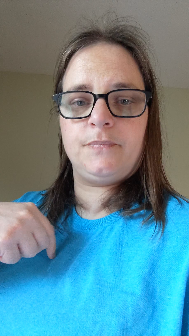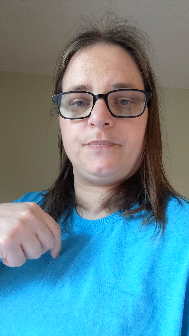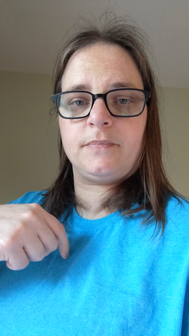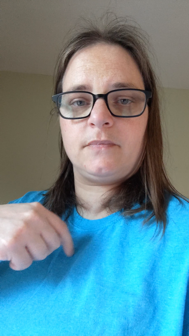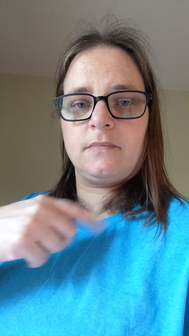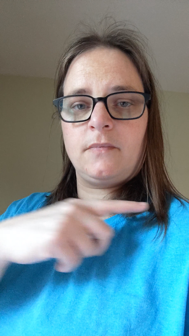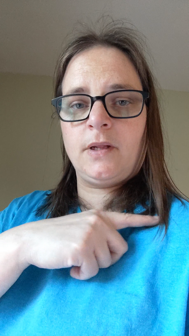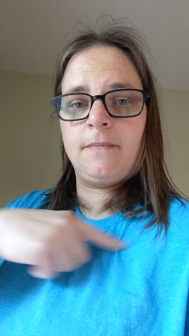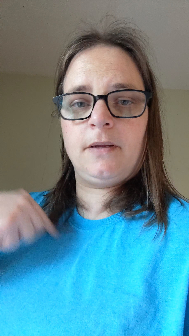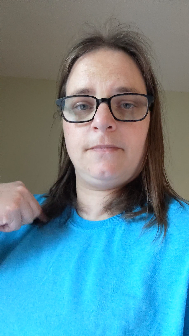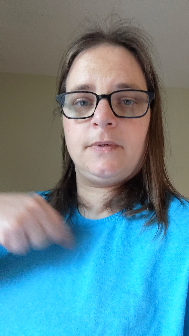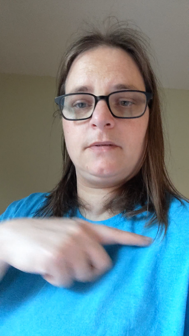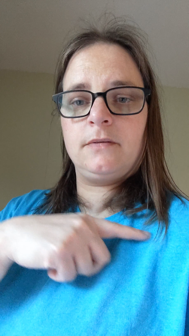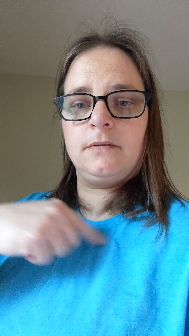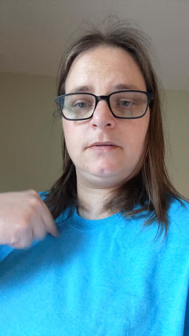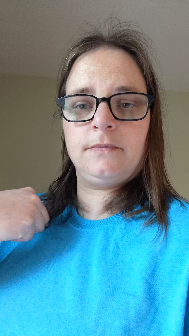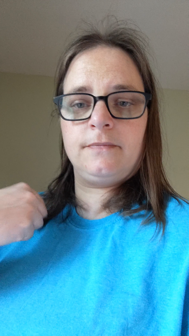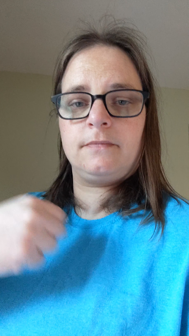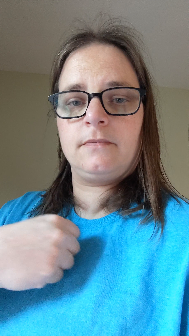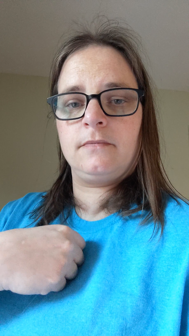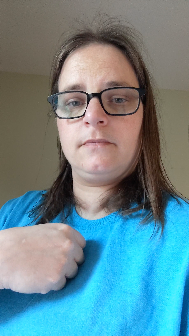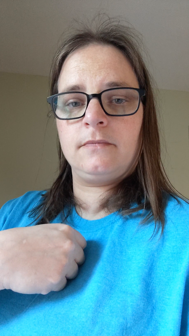bib